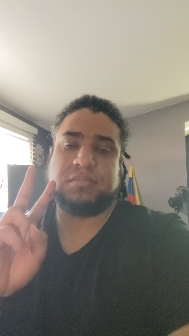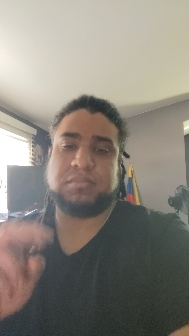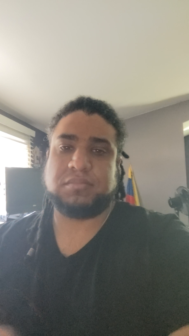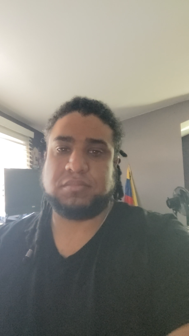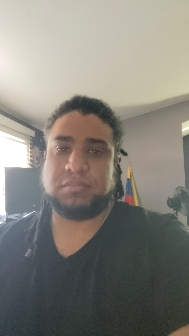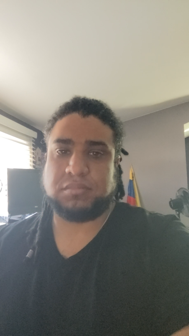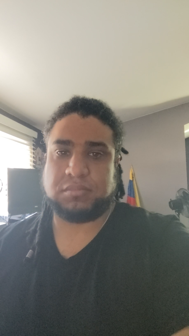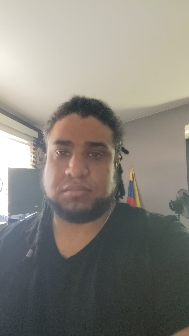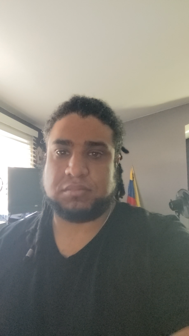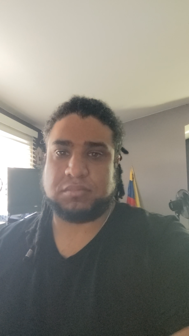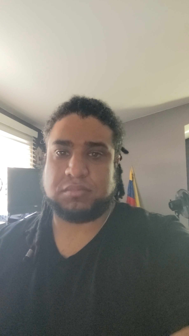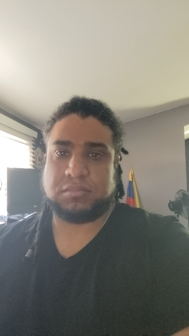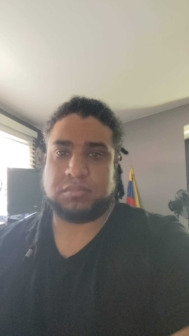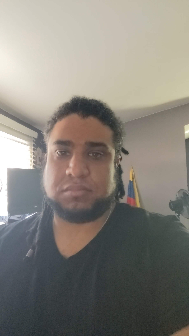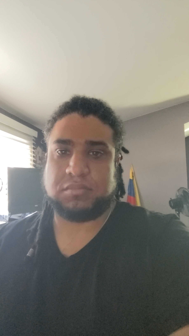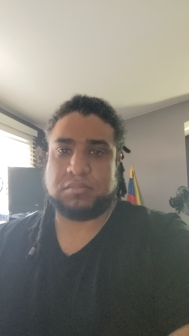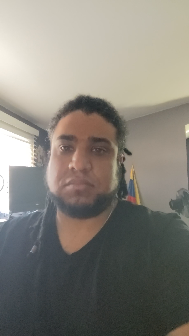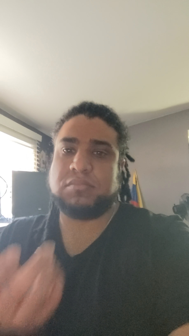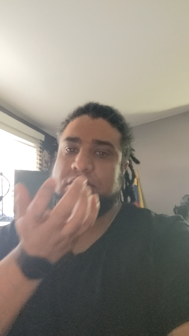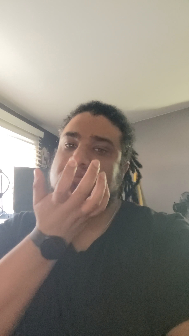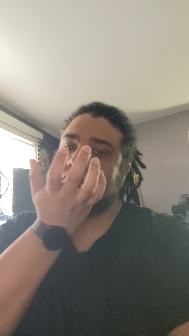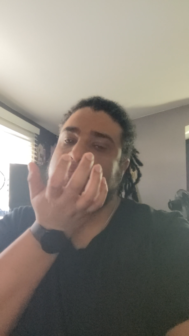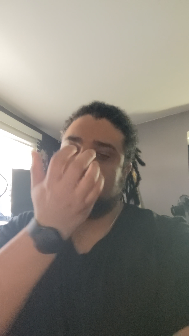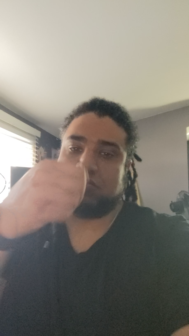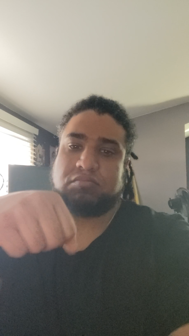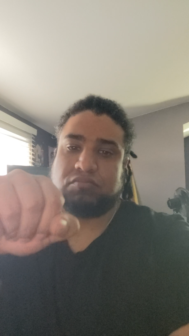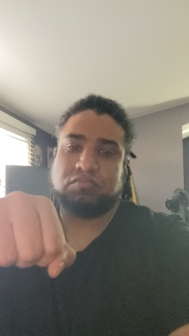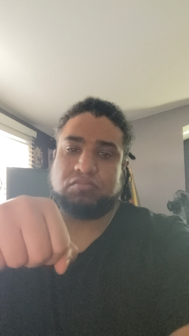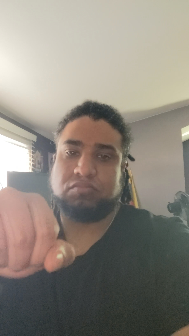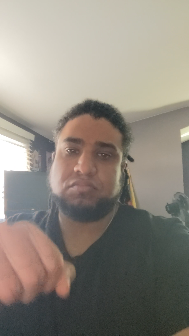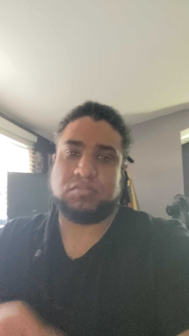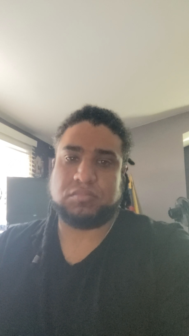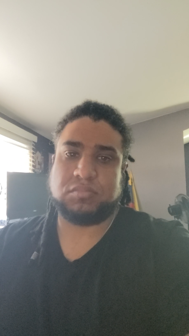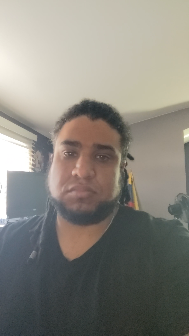lawn mower